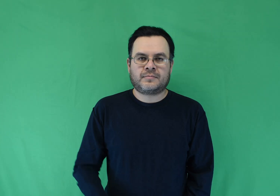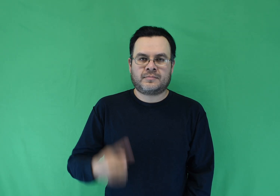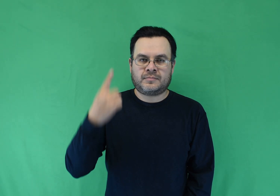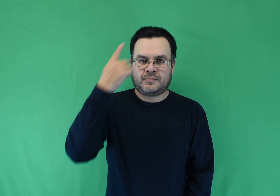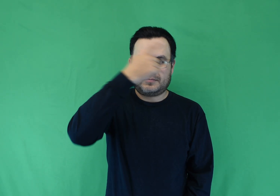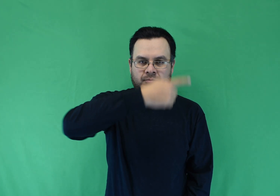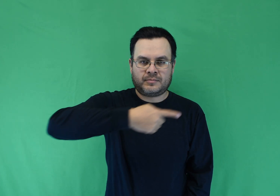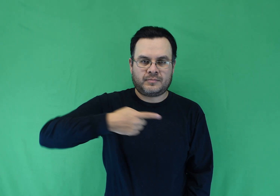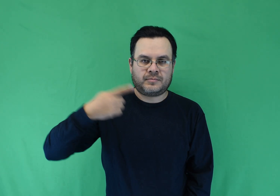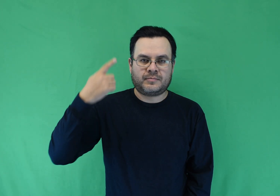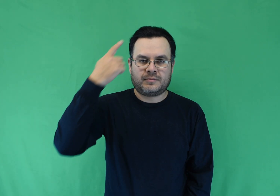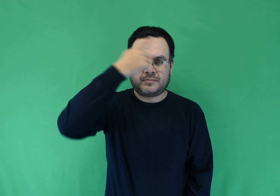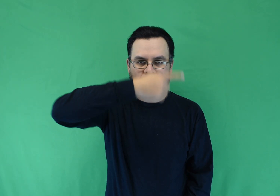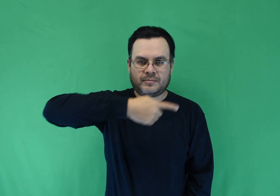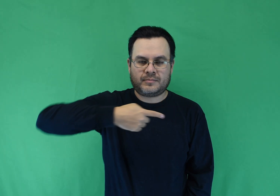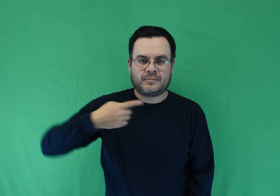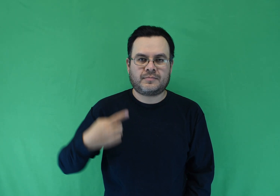rostro